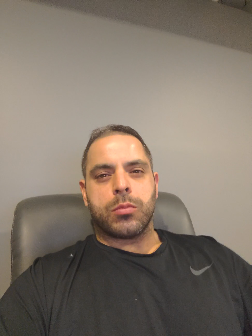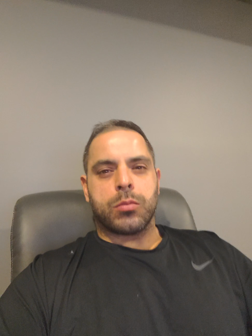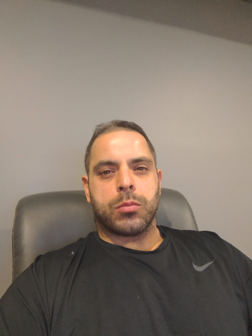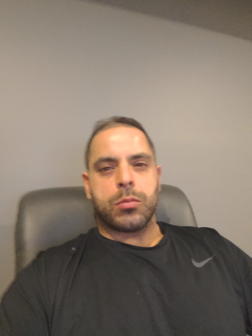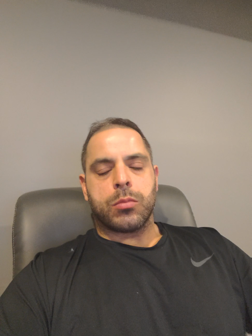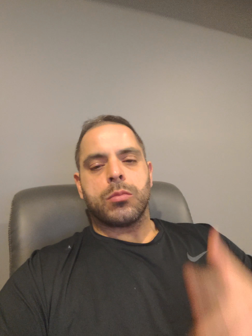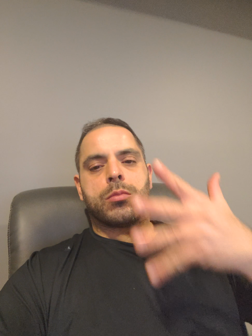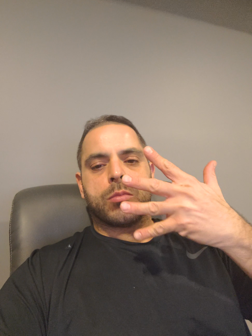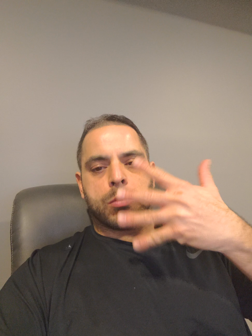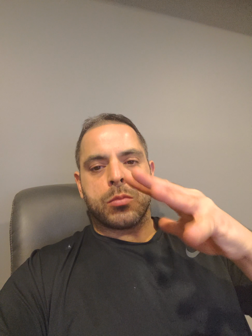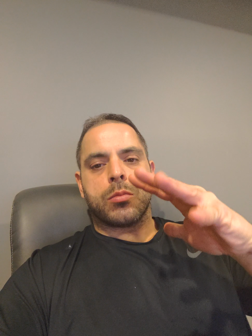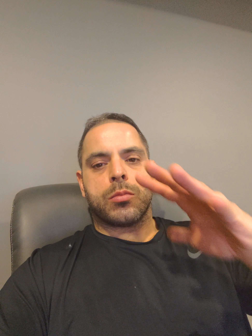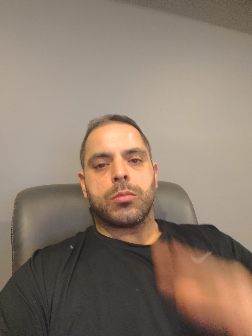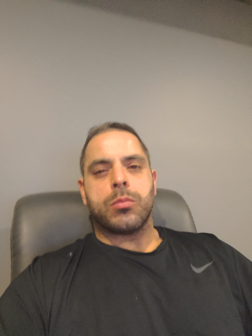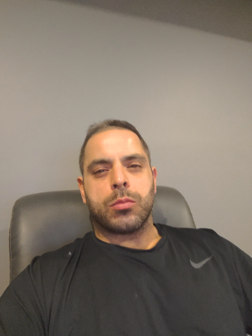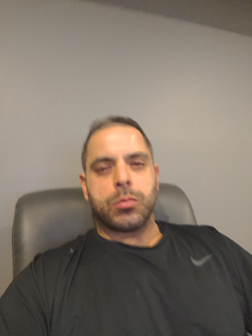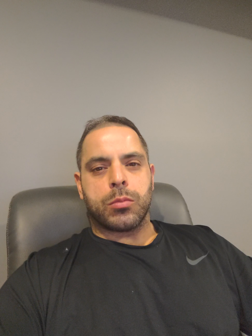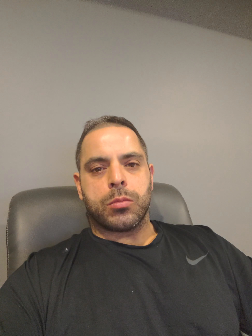finish